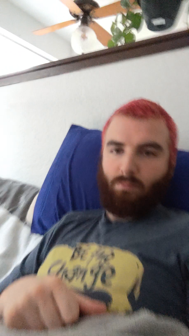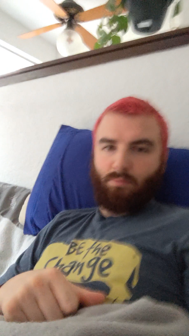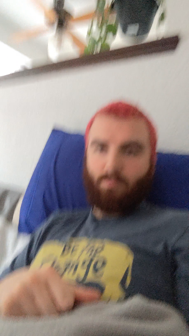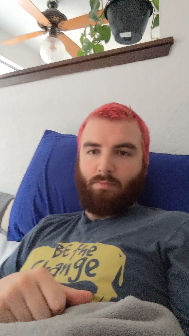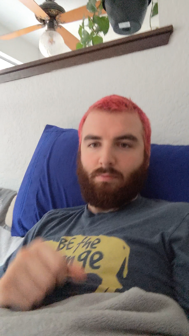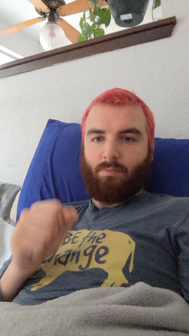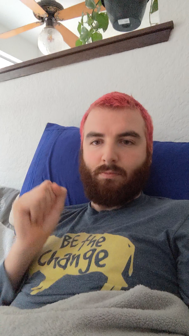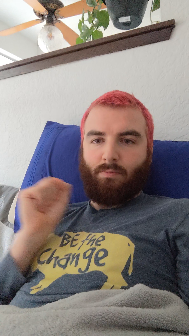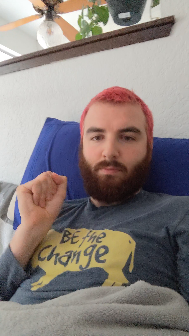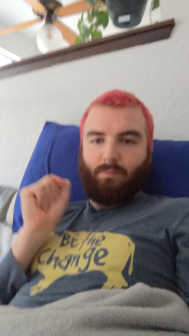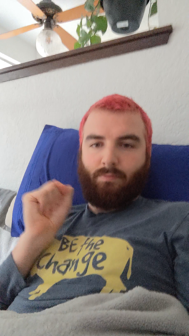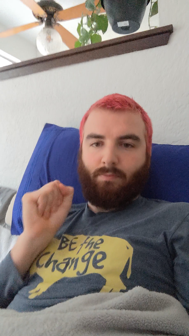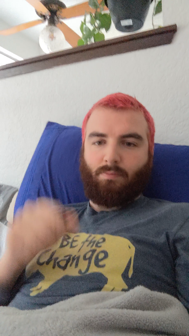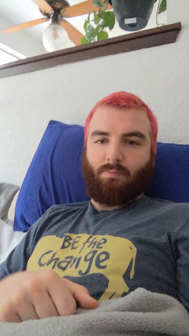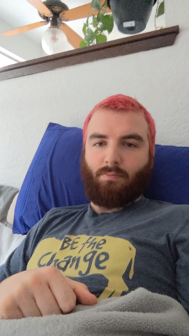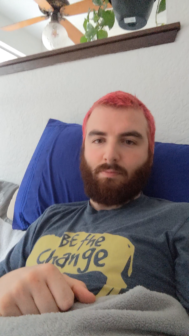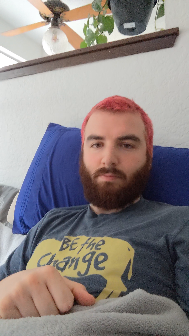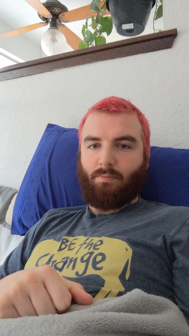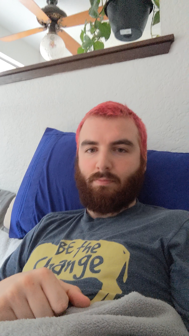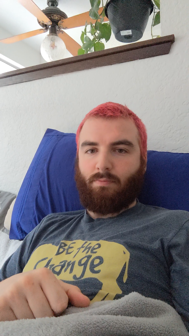cold